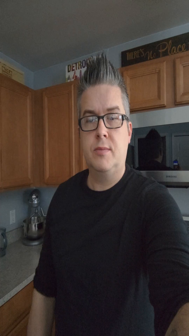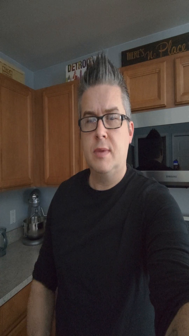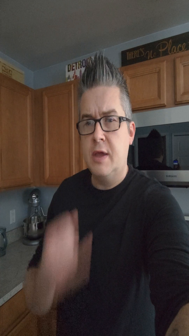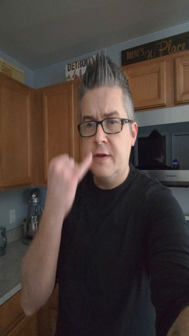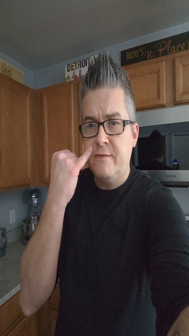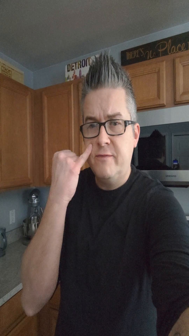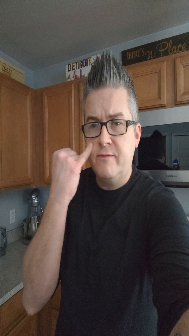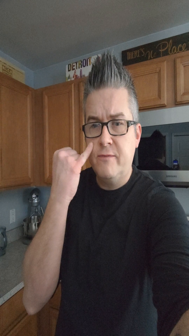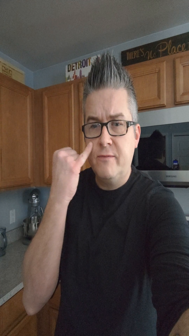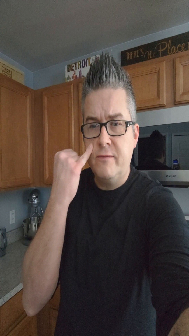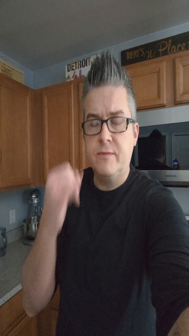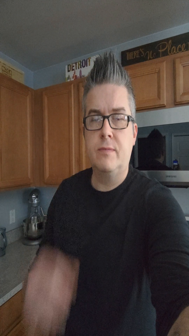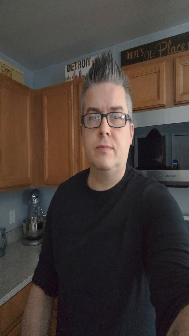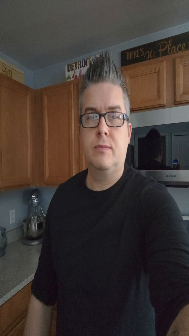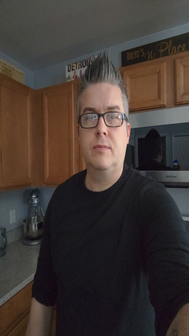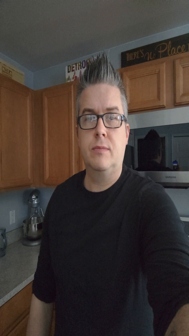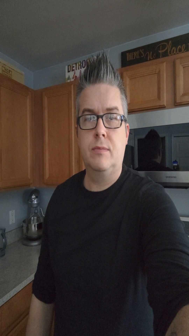if